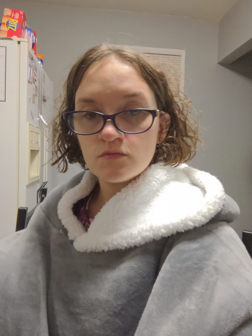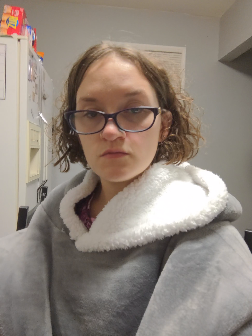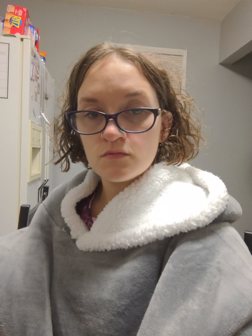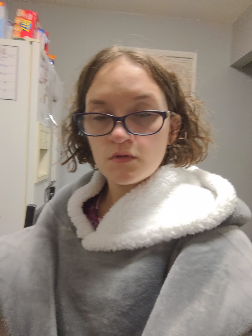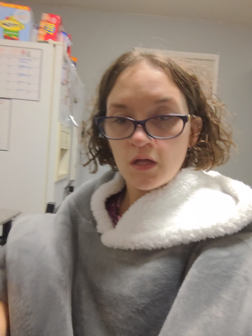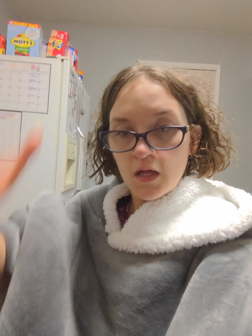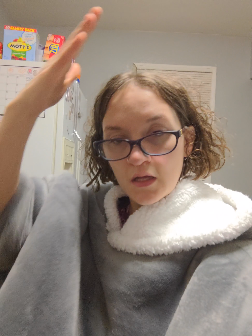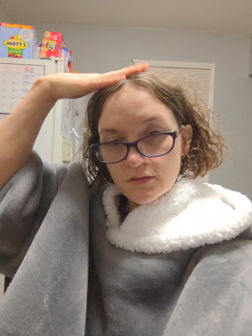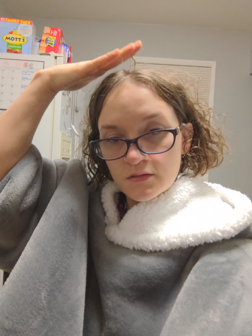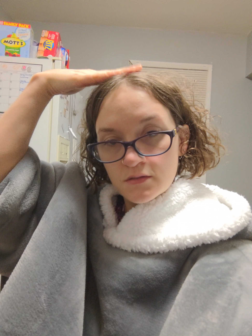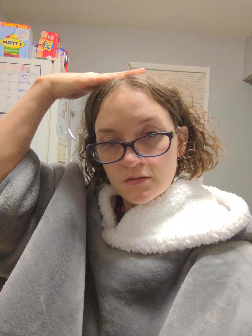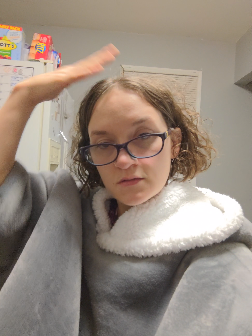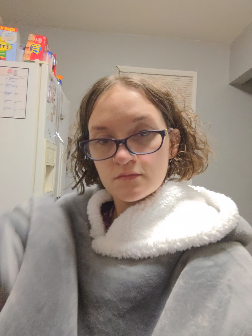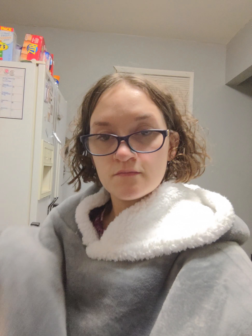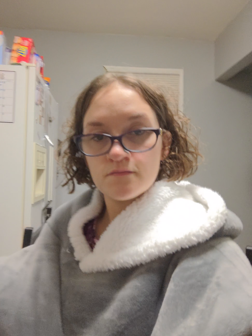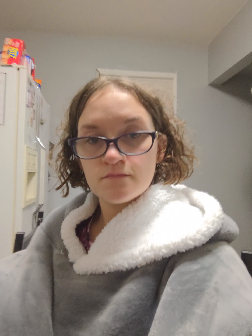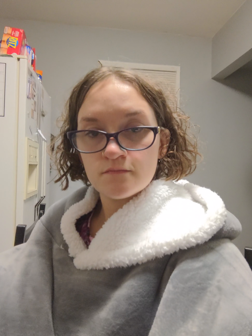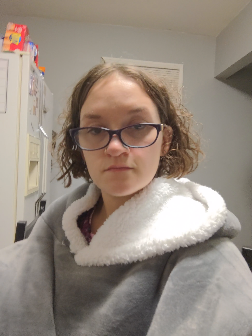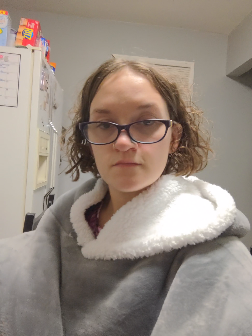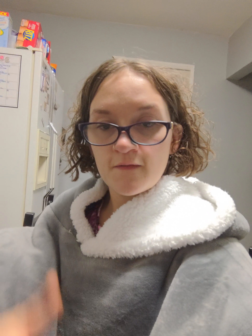hat